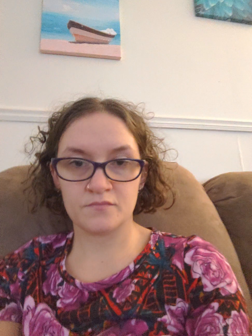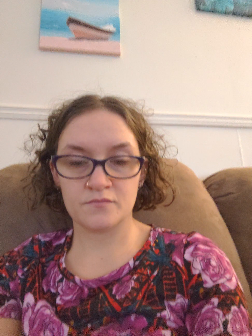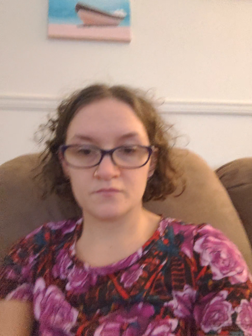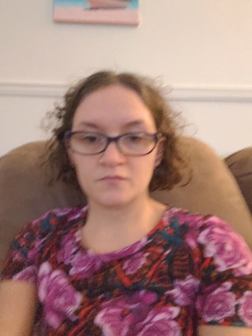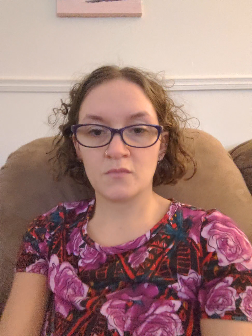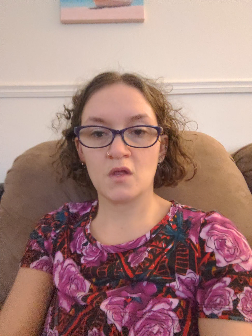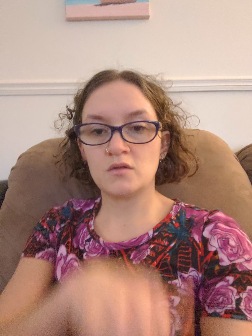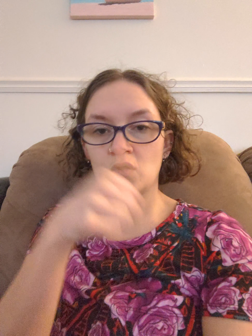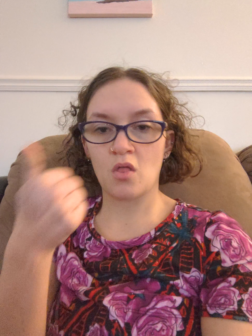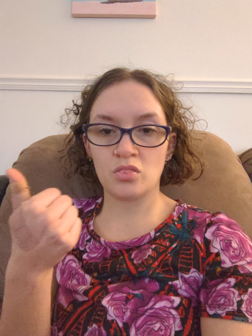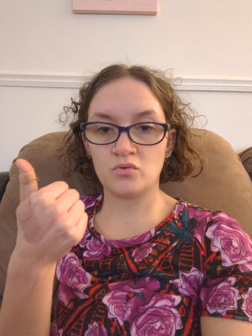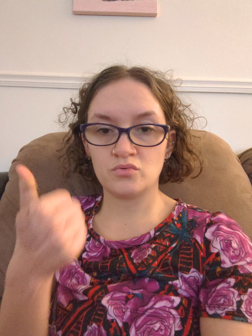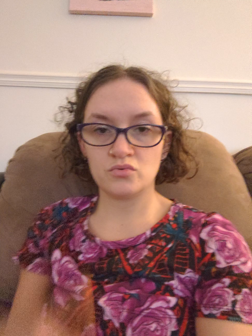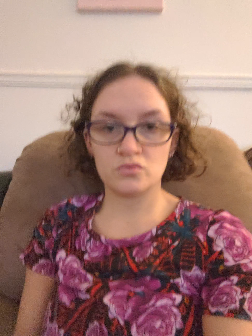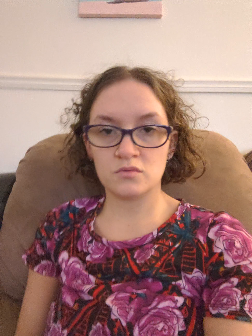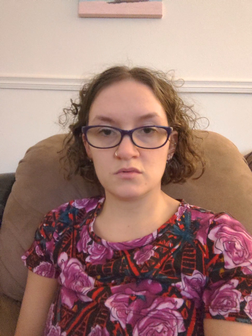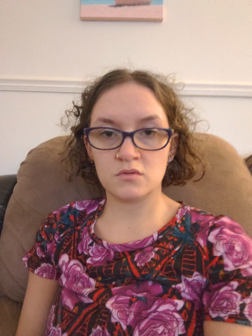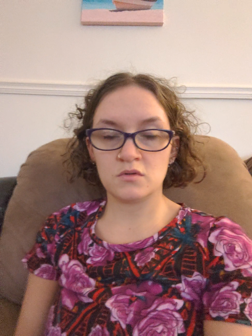another